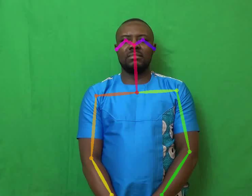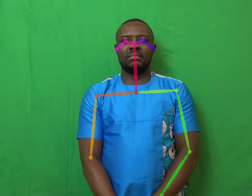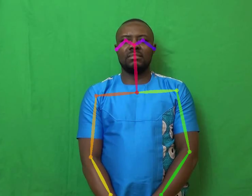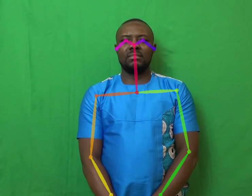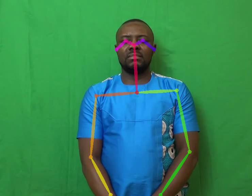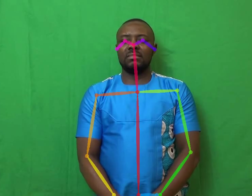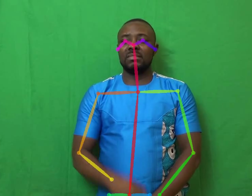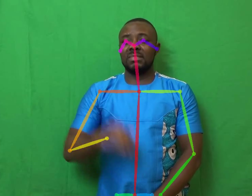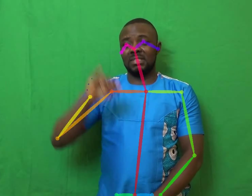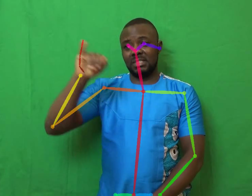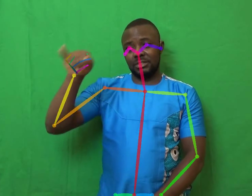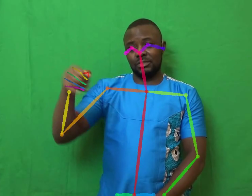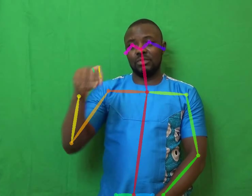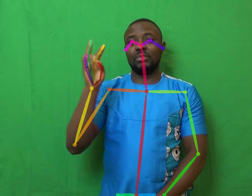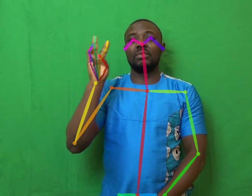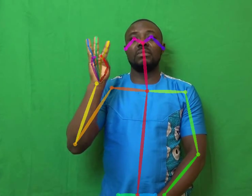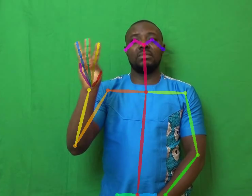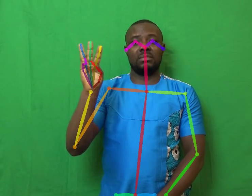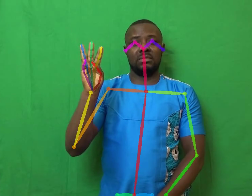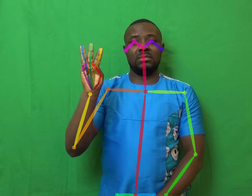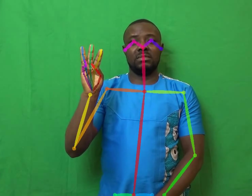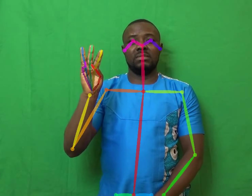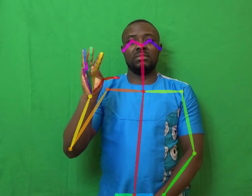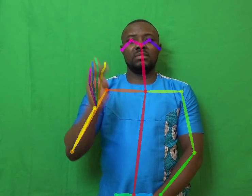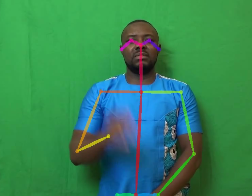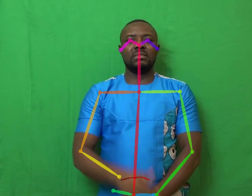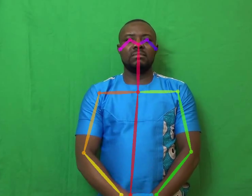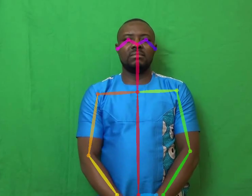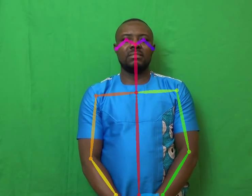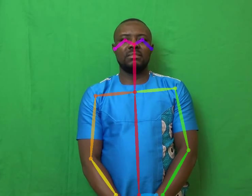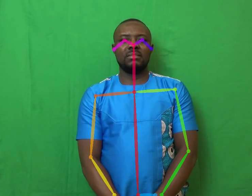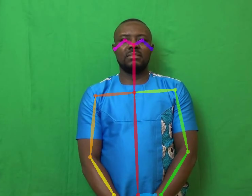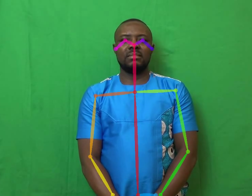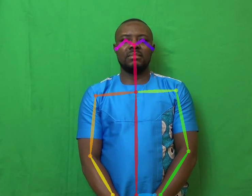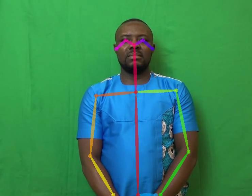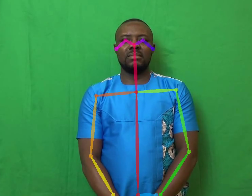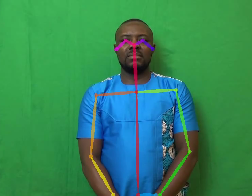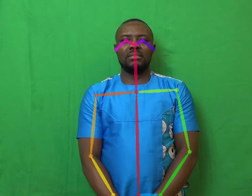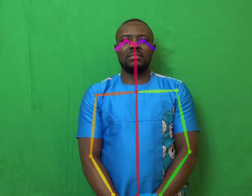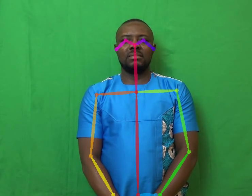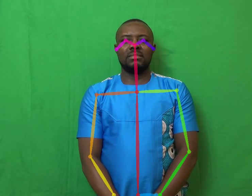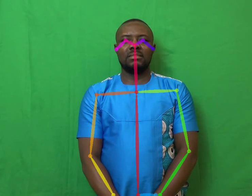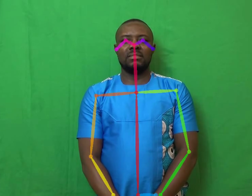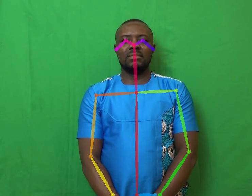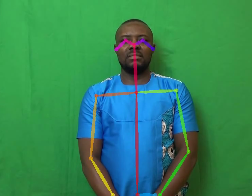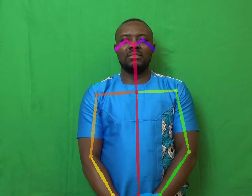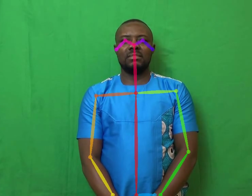Jehovah's Witness